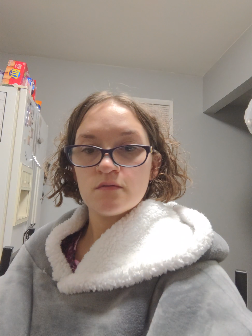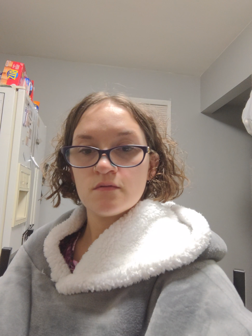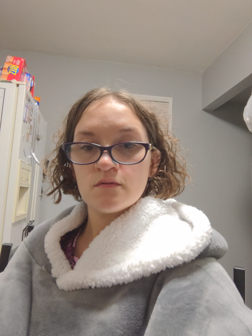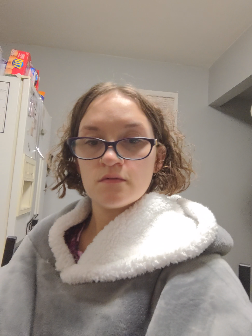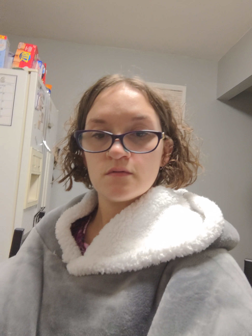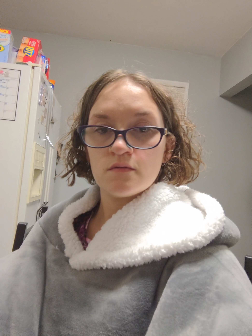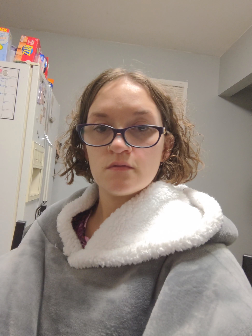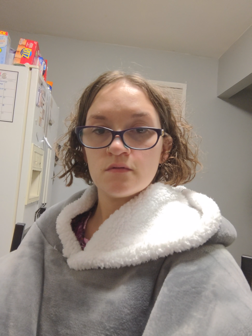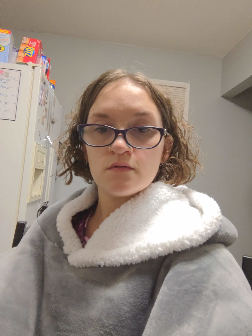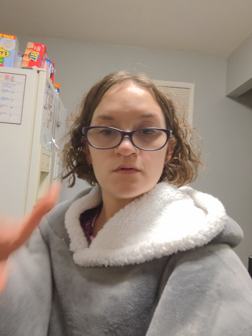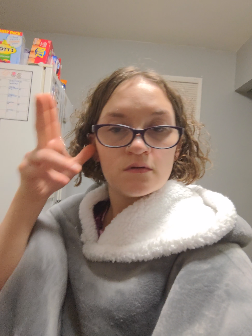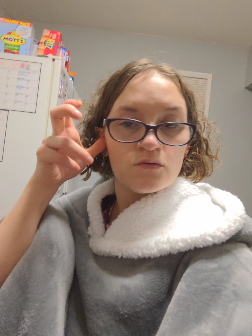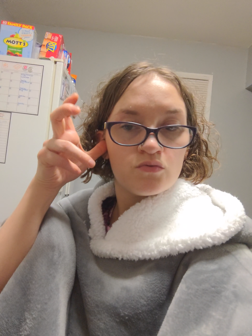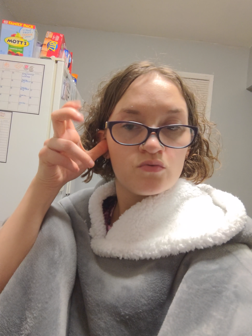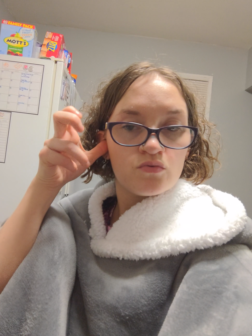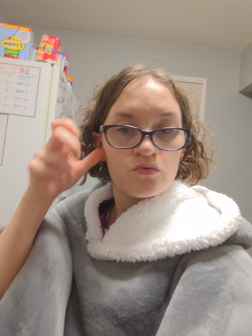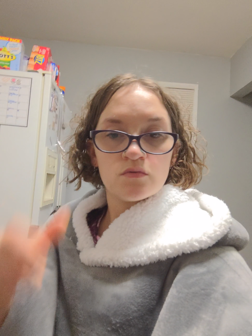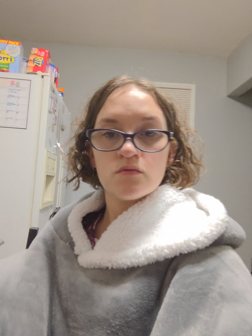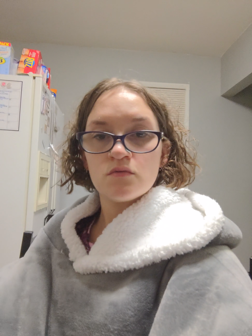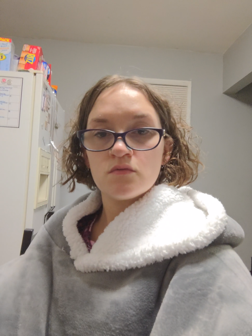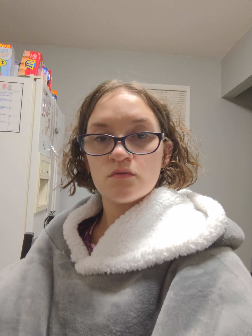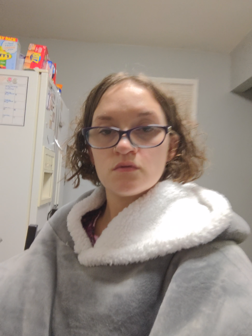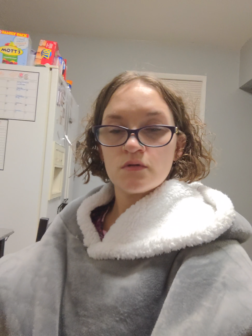hear